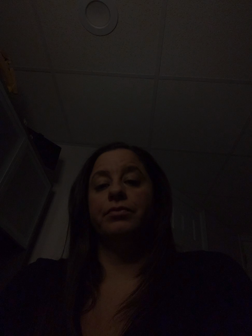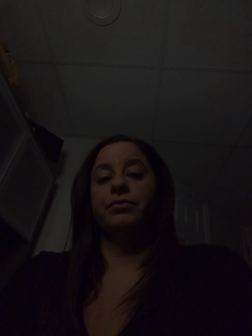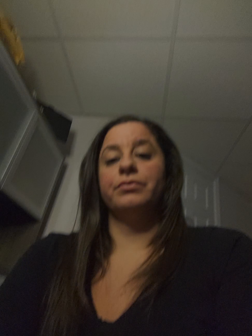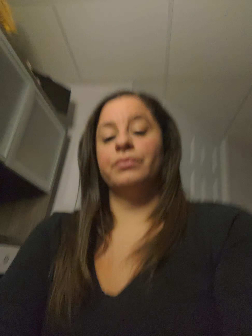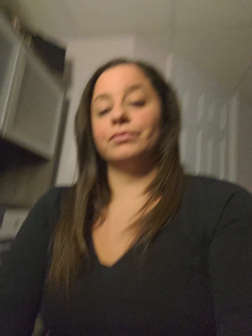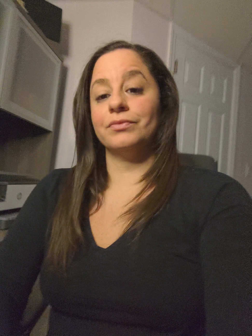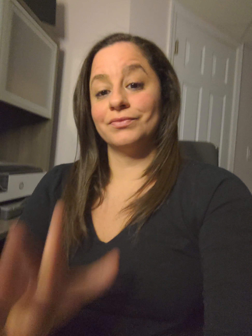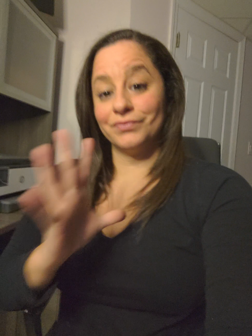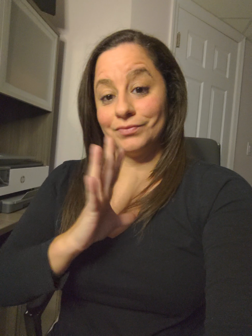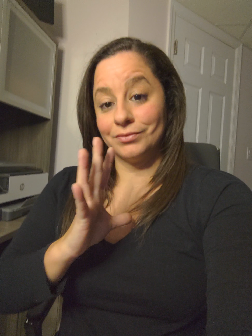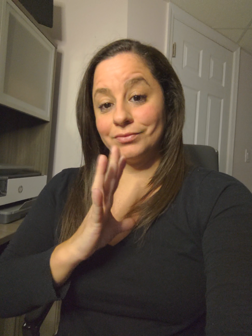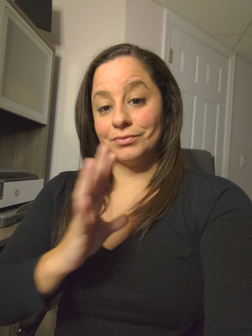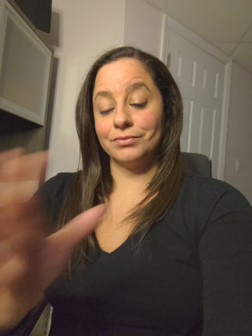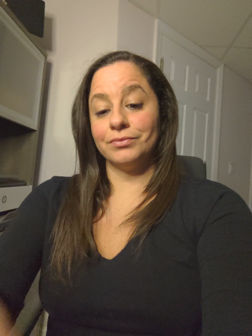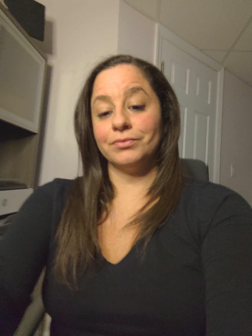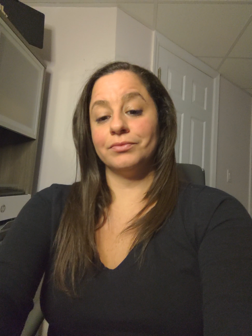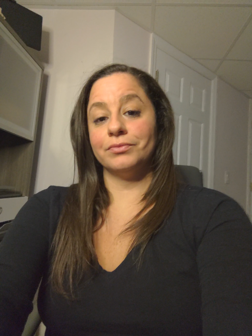fine